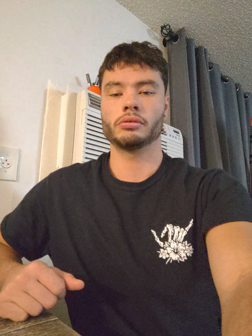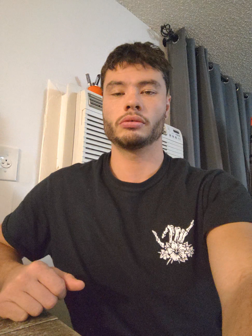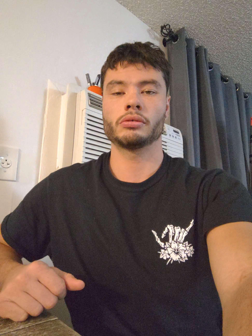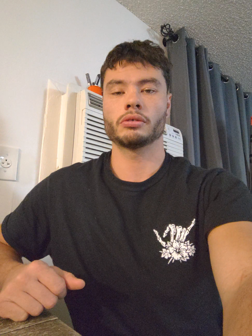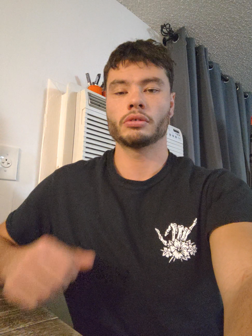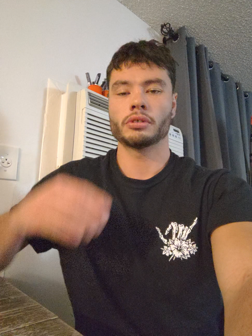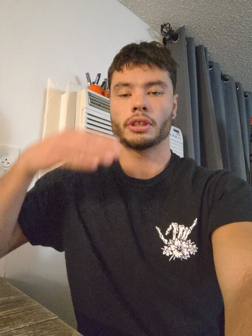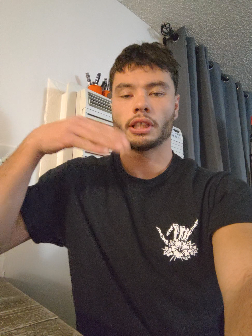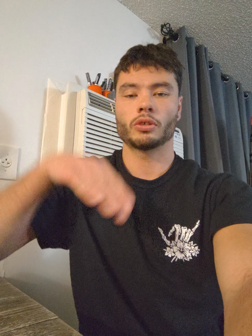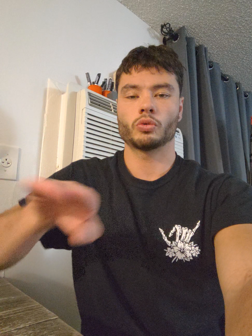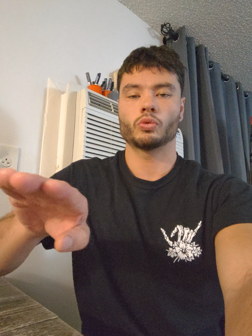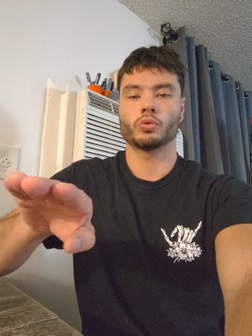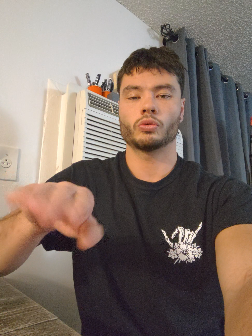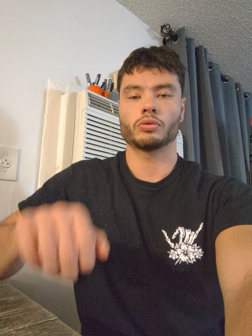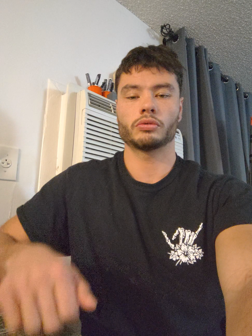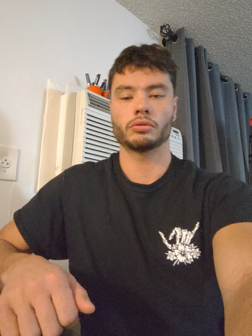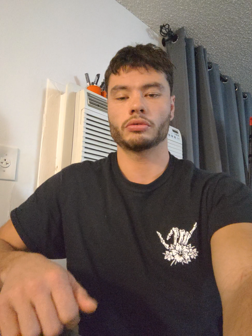into